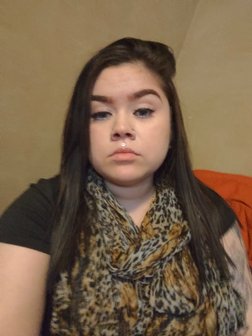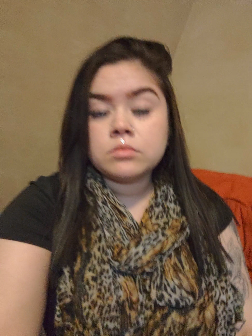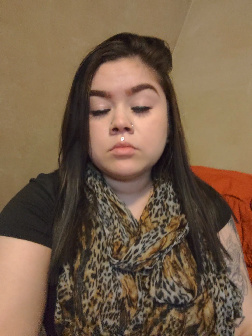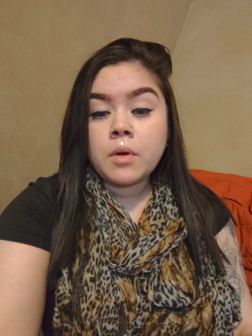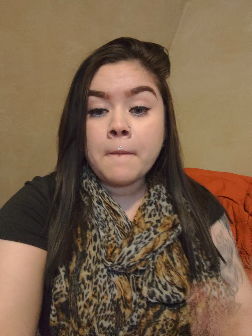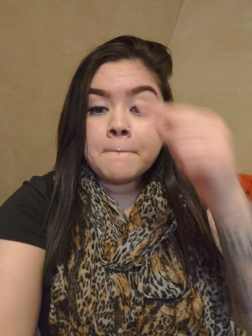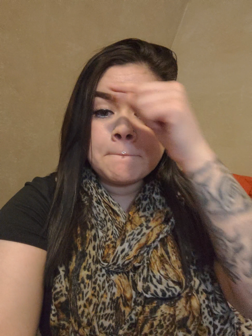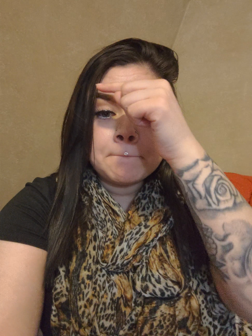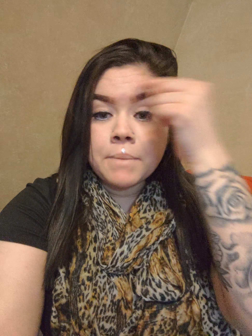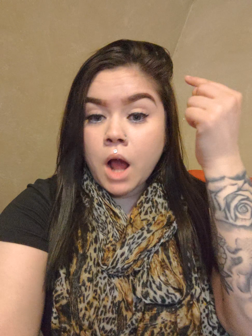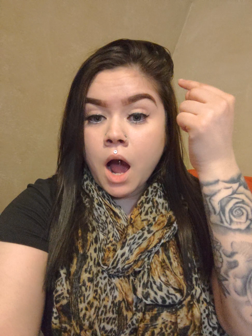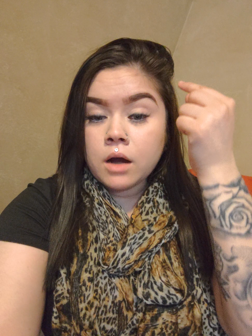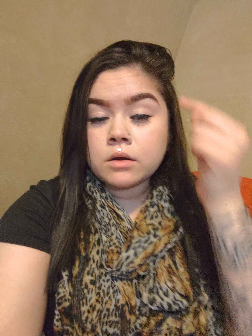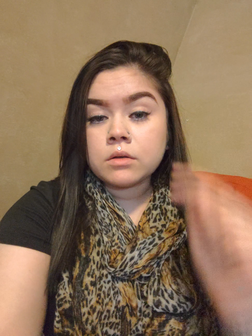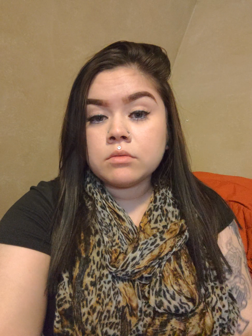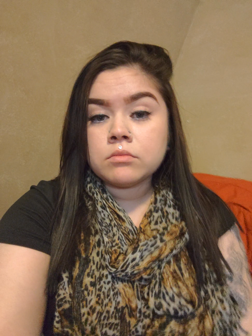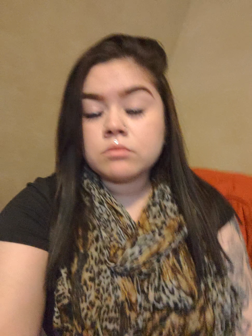black